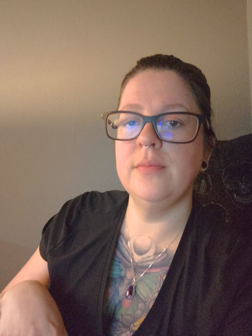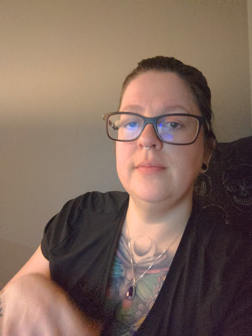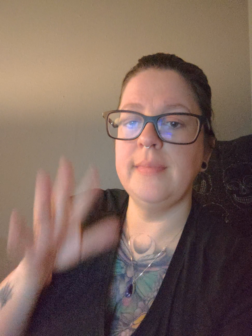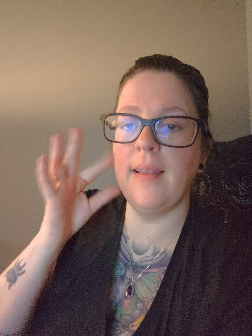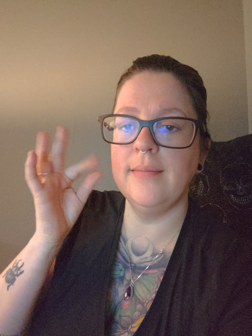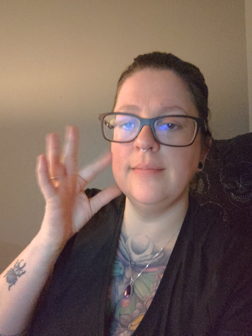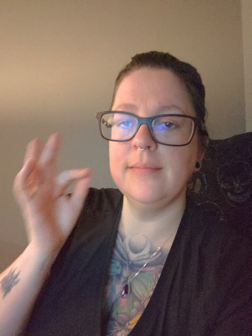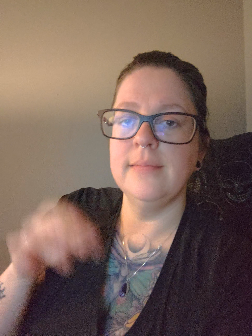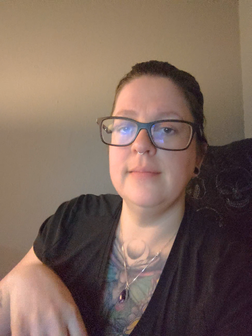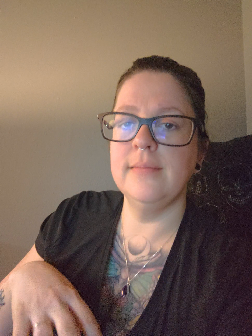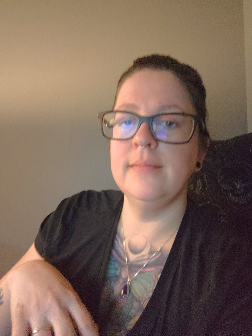cat